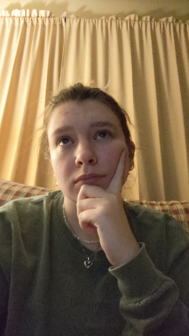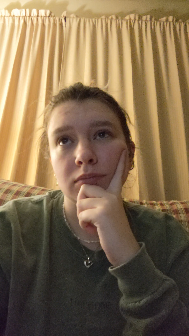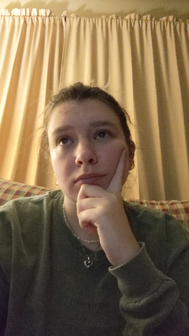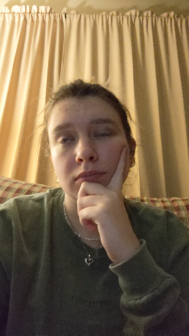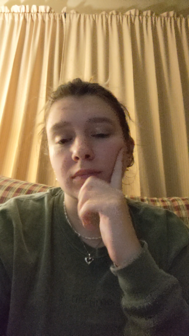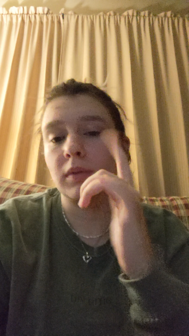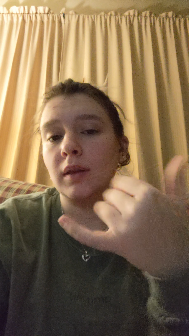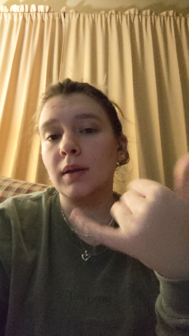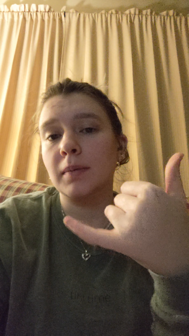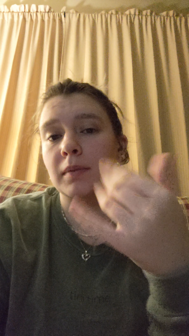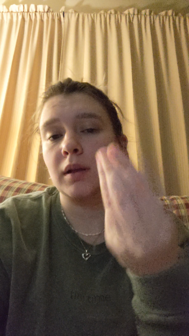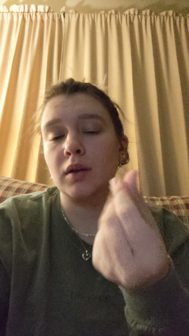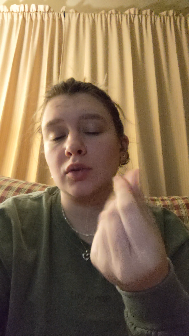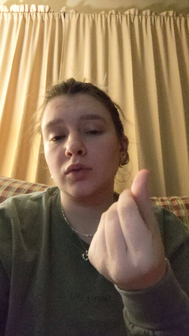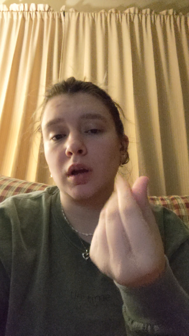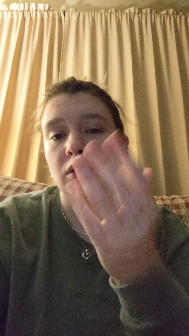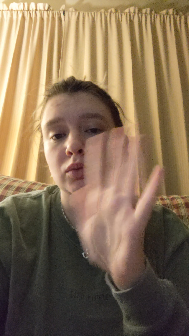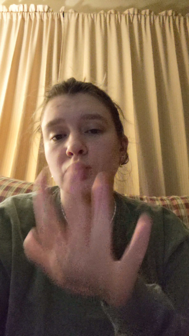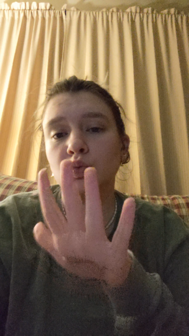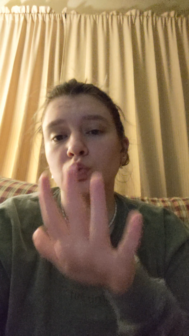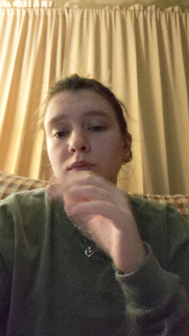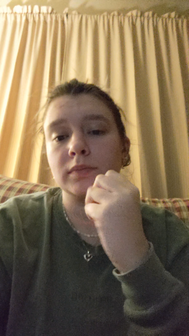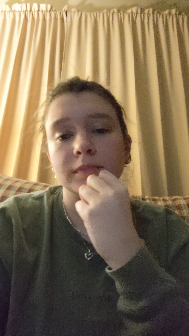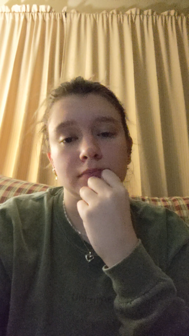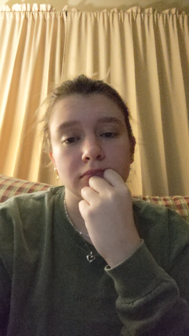playground